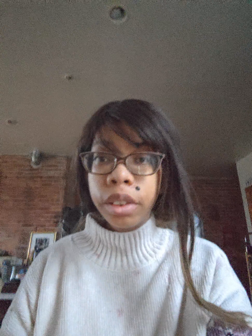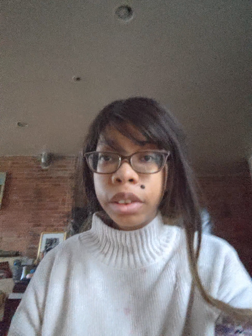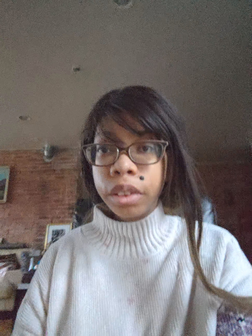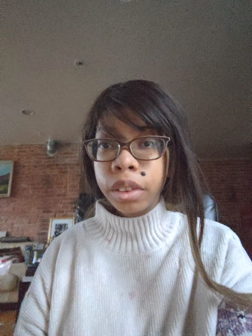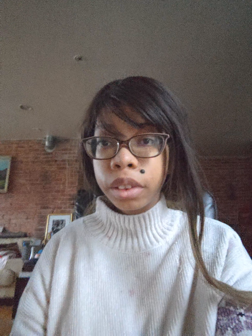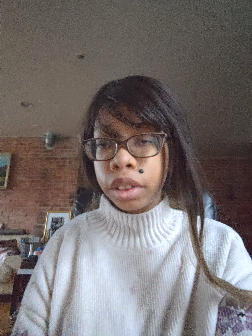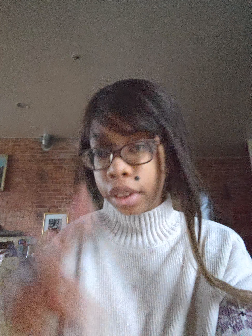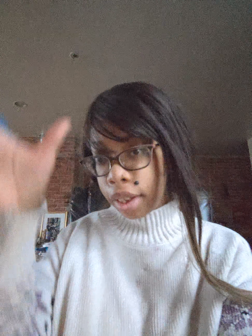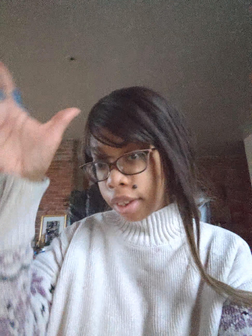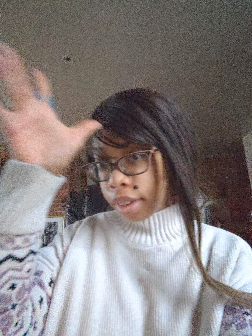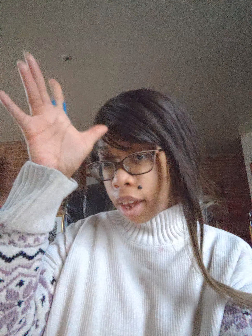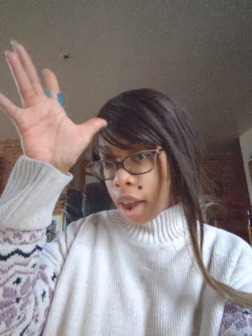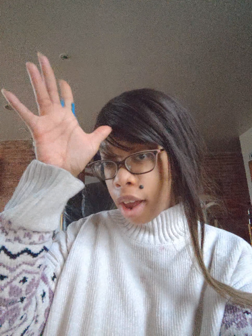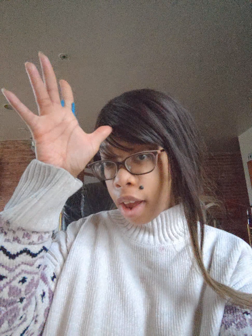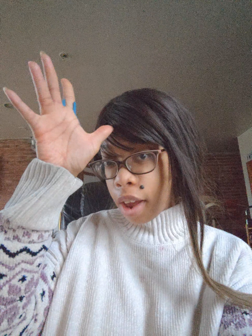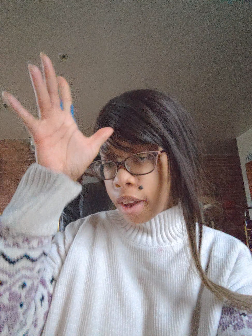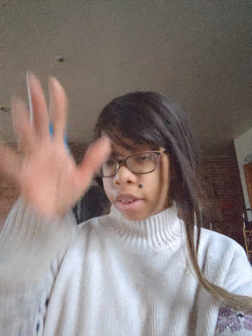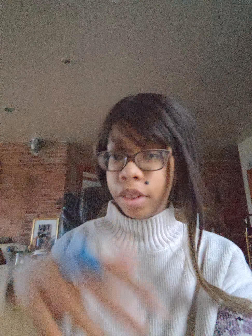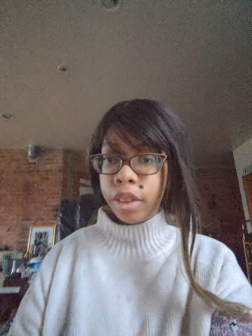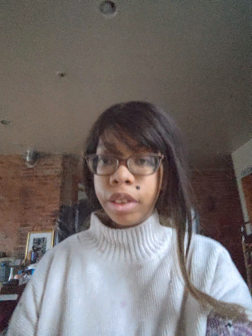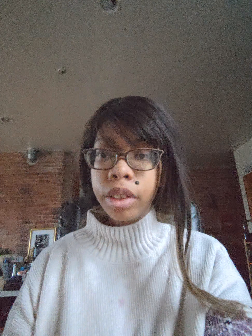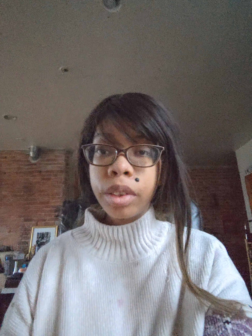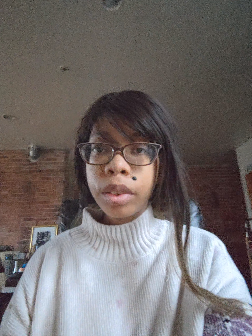dad